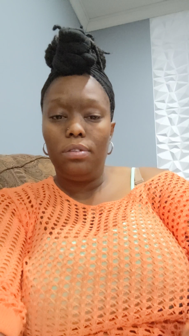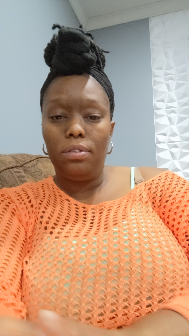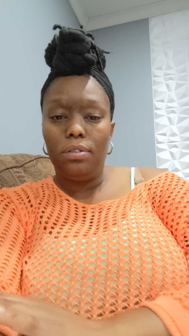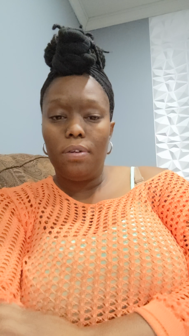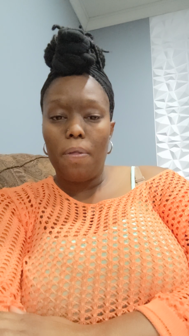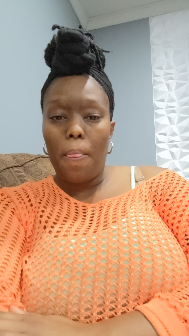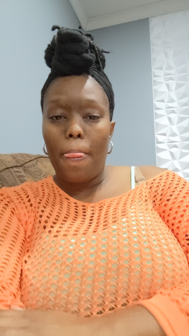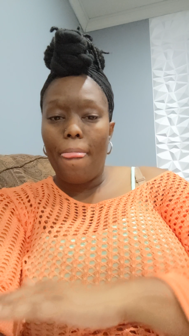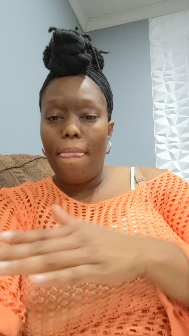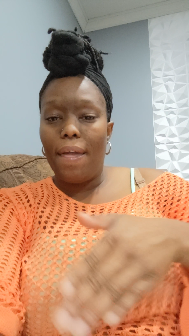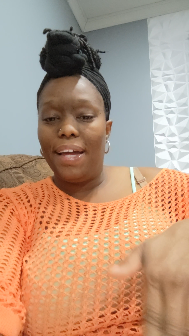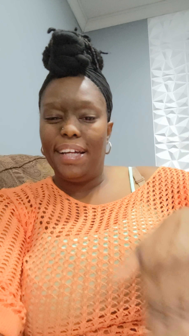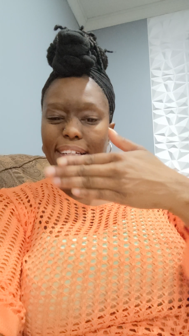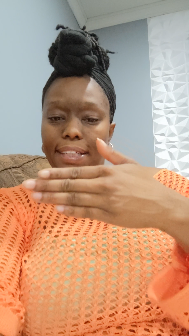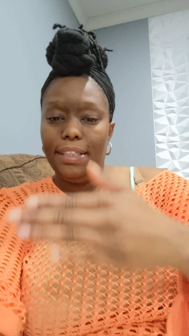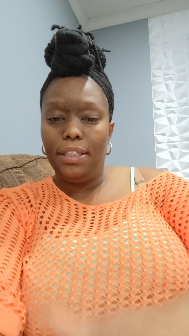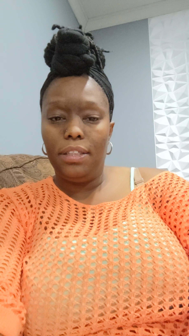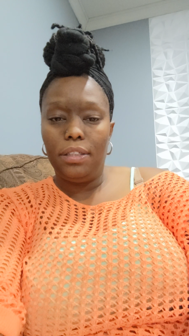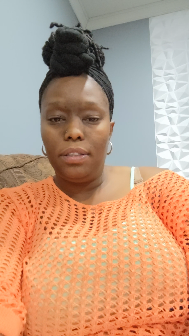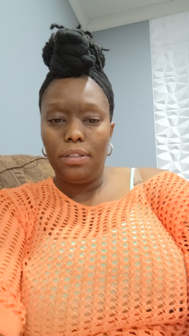kick